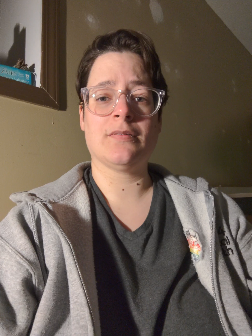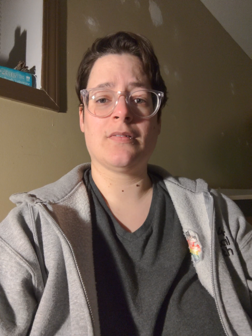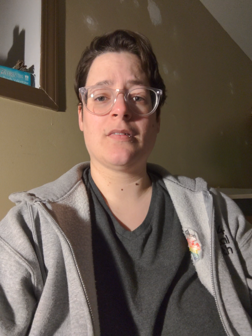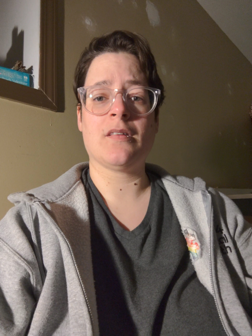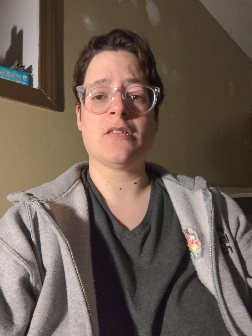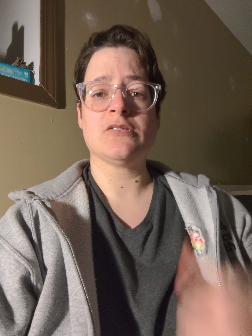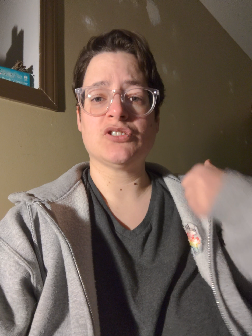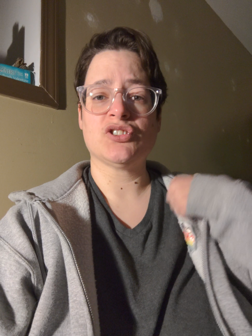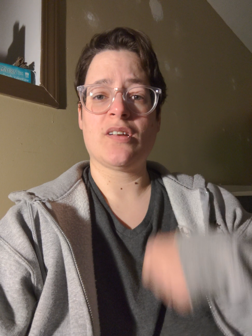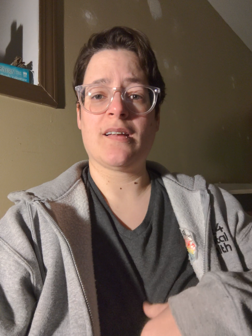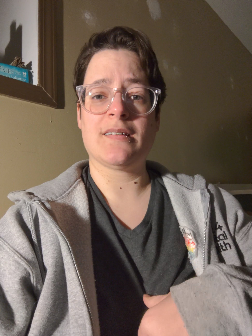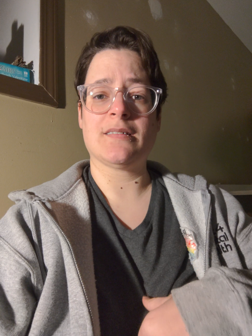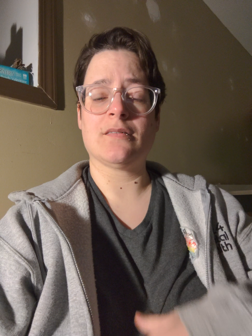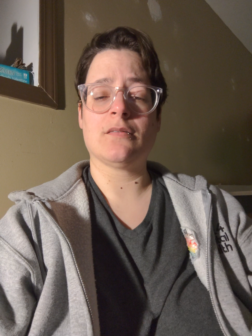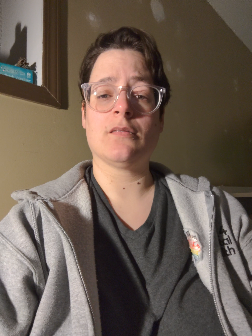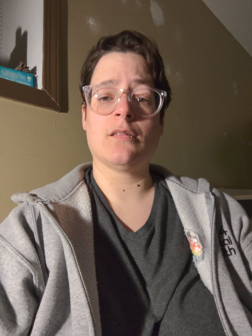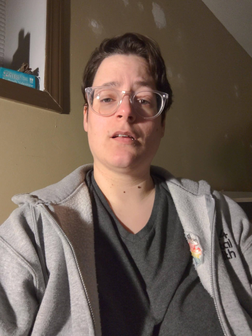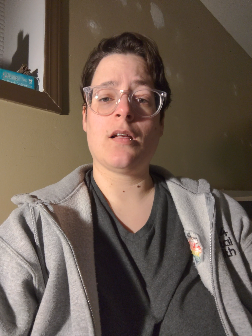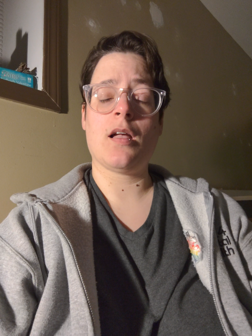jacket